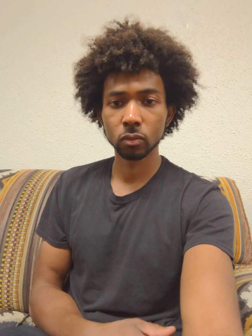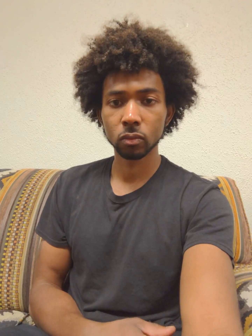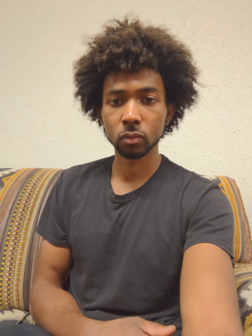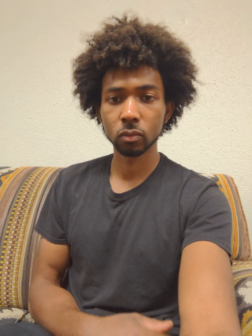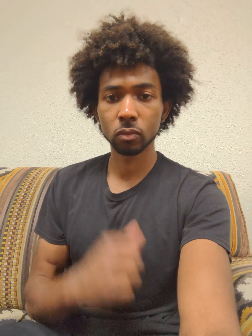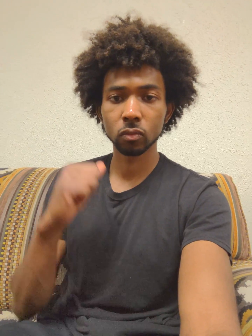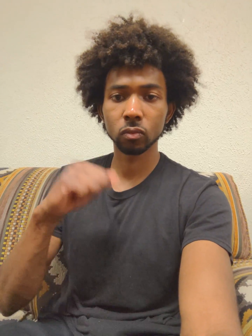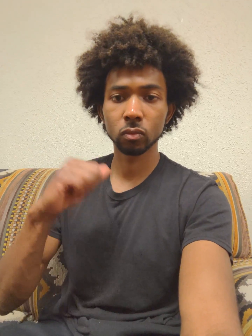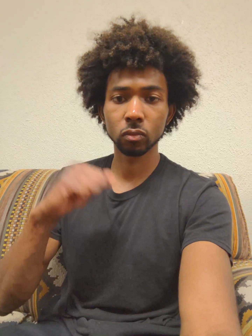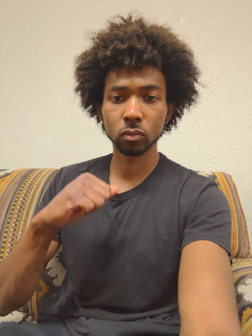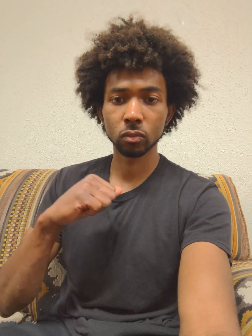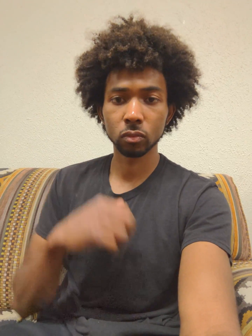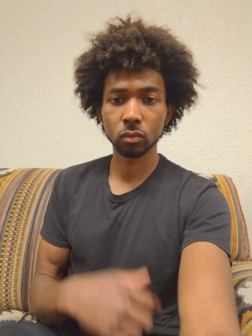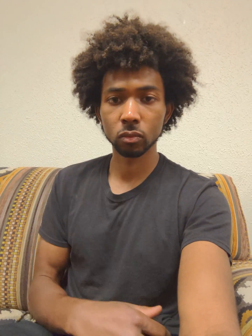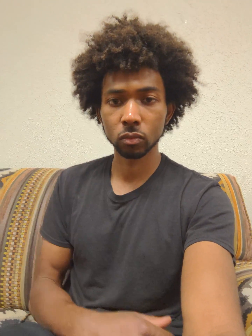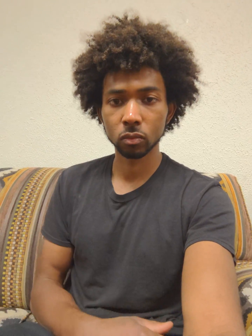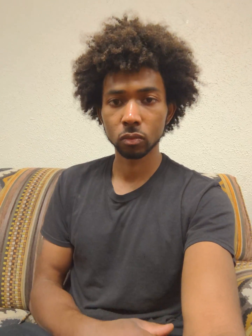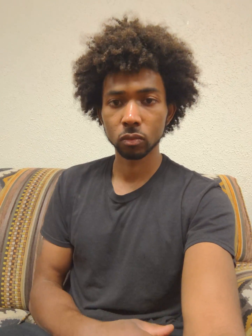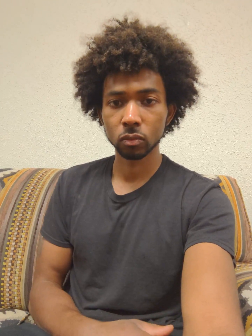rock